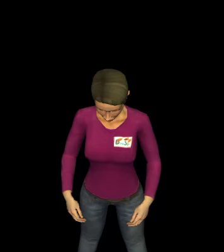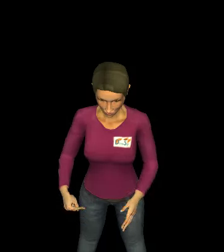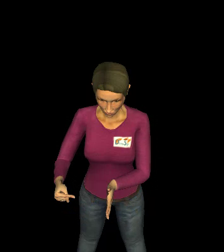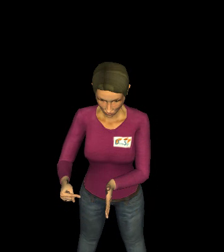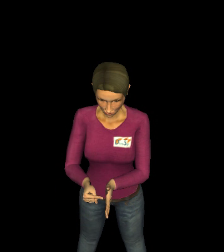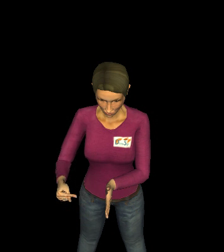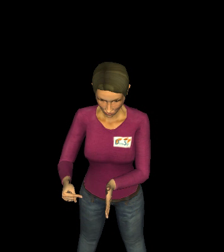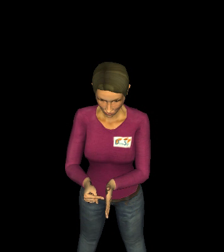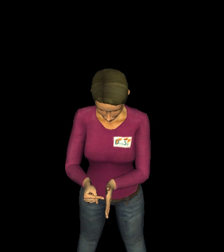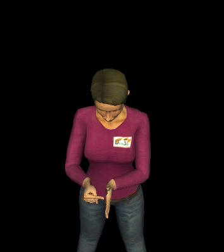متى